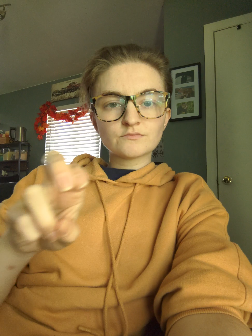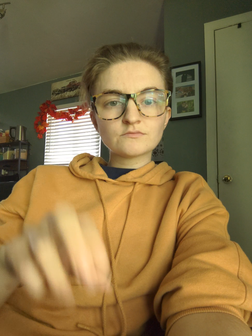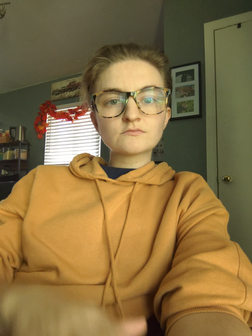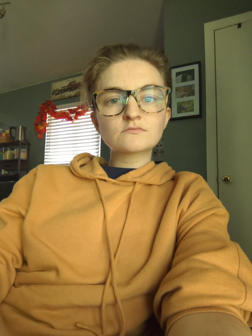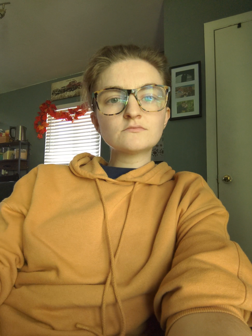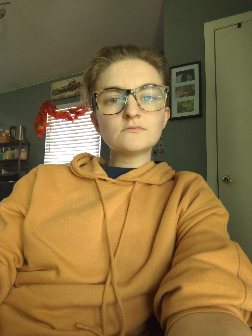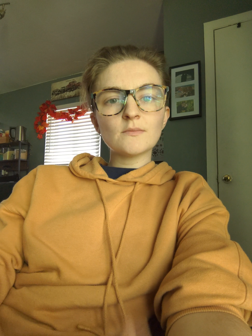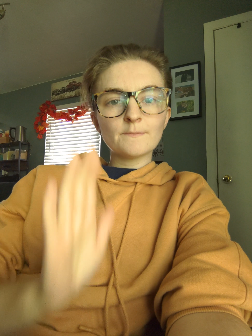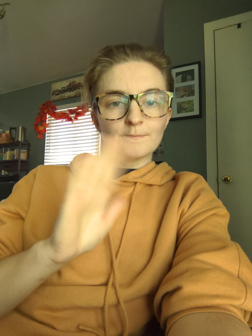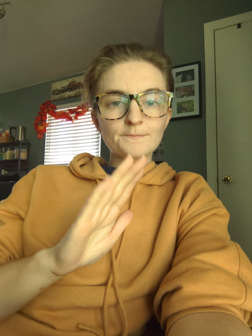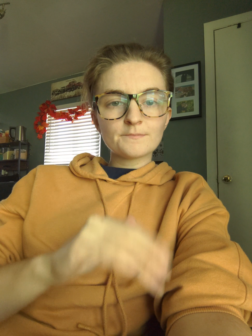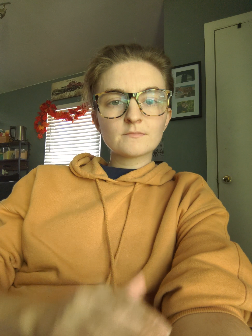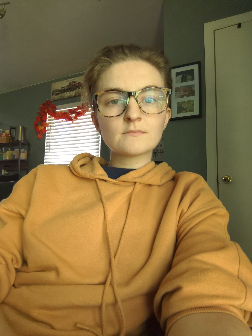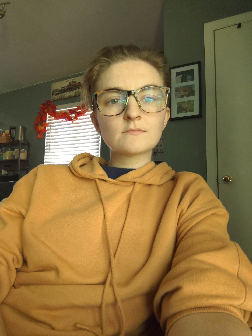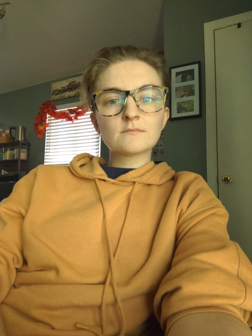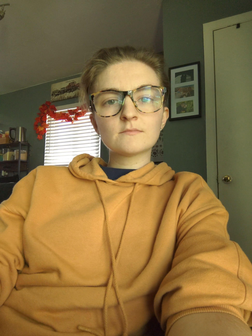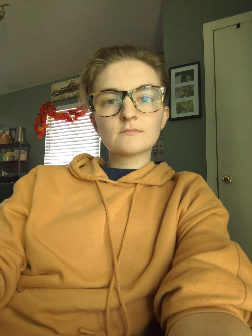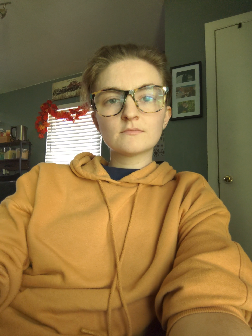clap